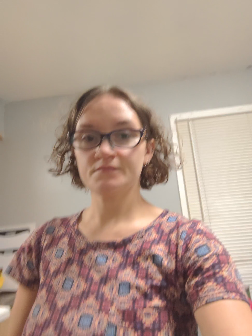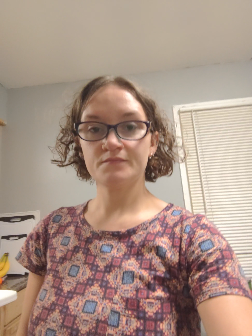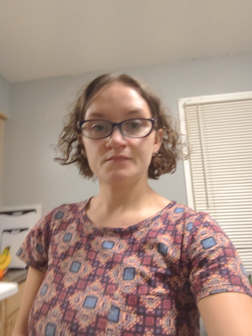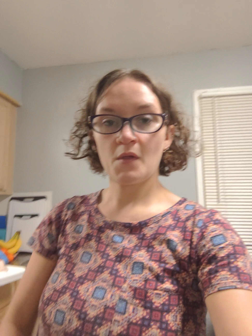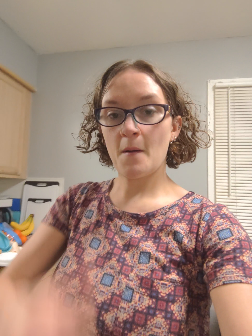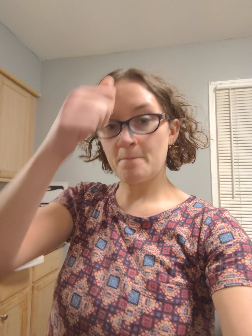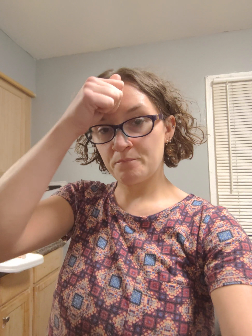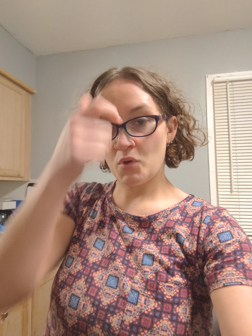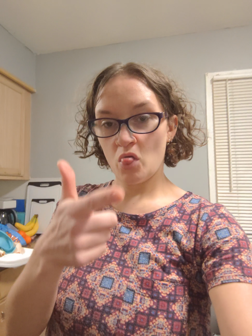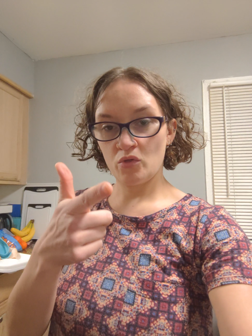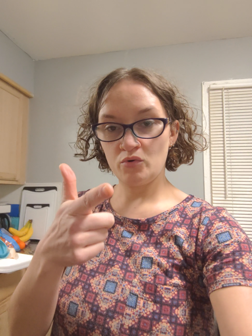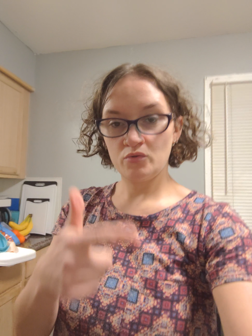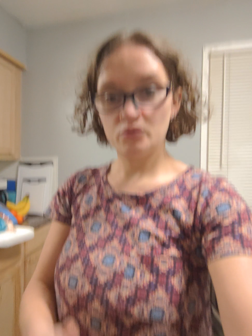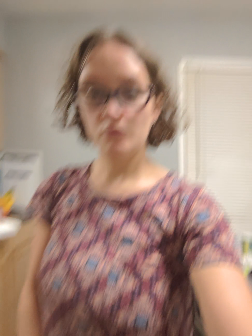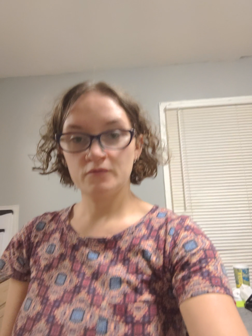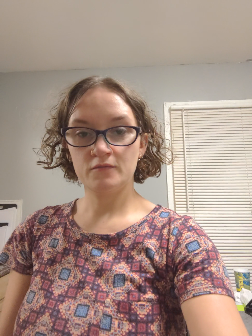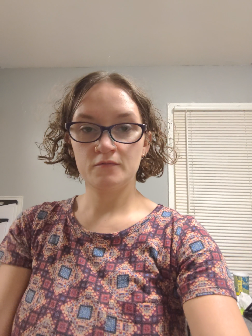brother